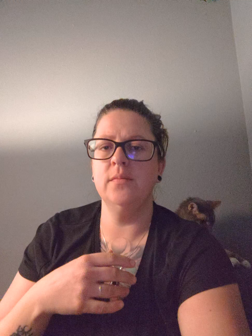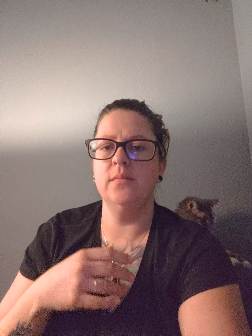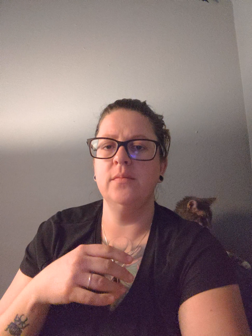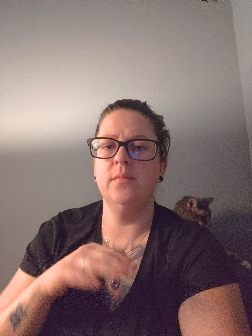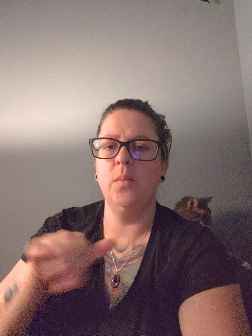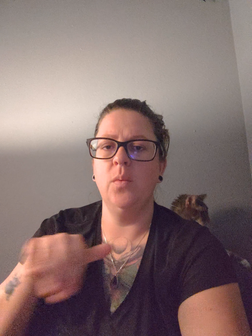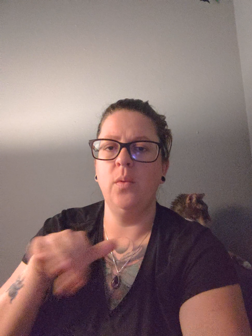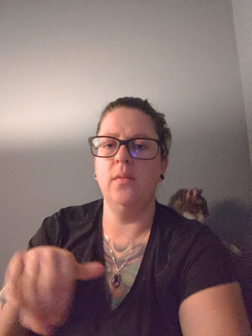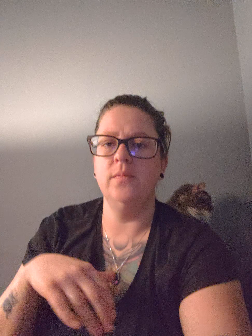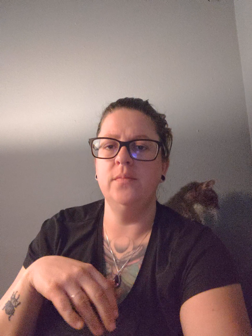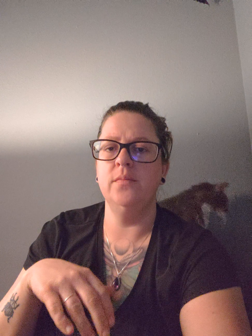pool